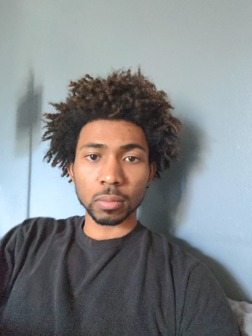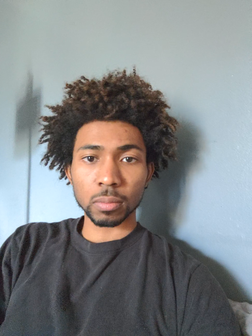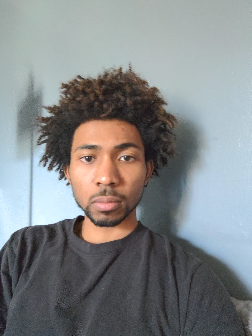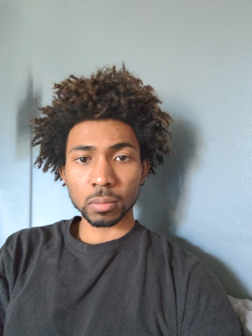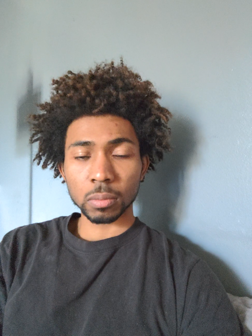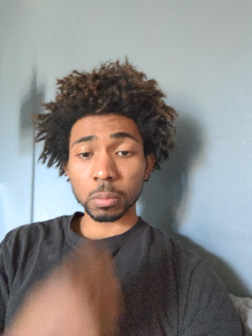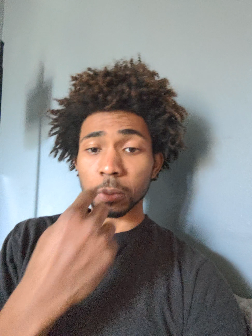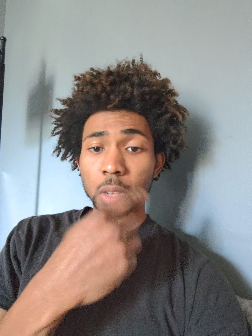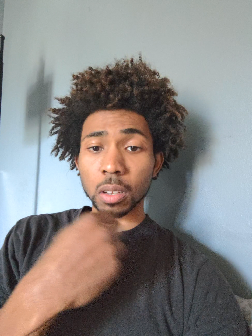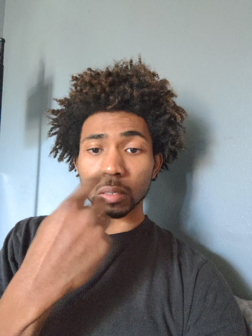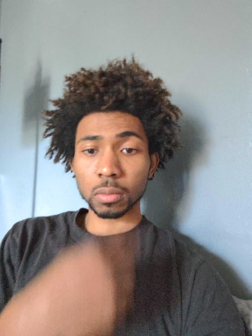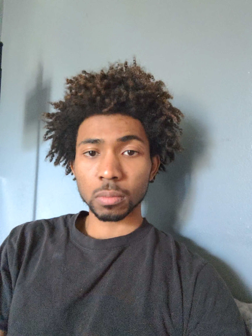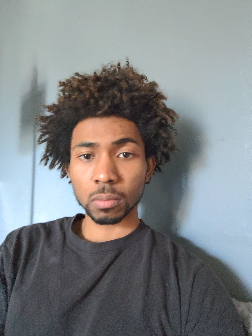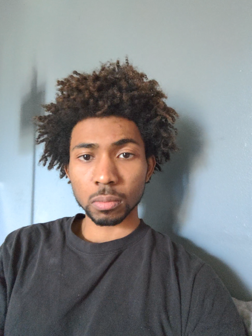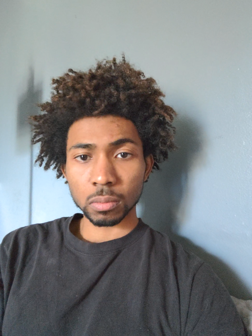lips